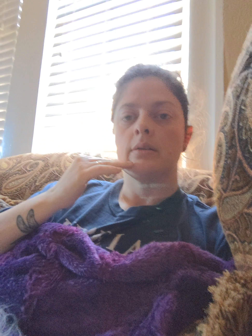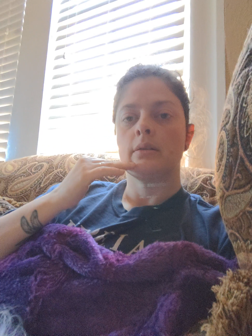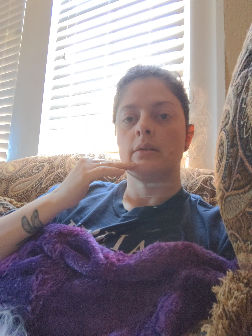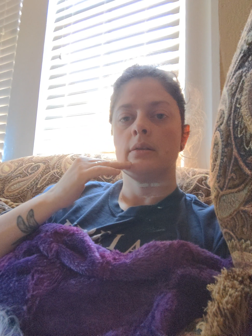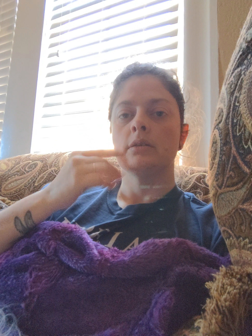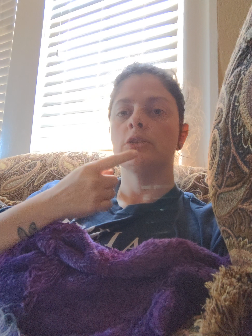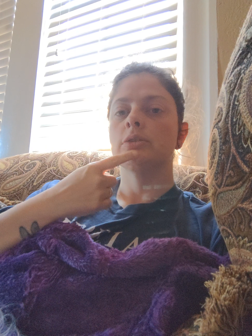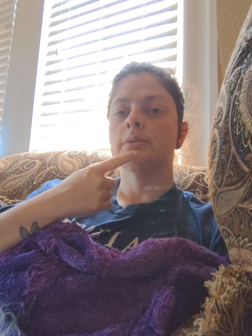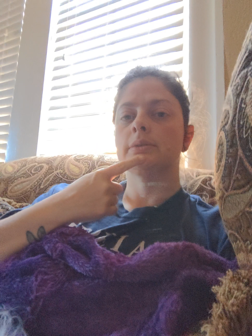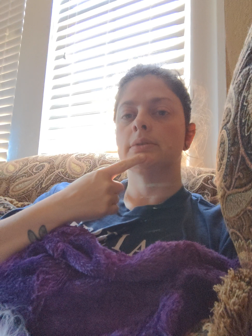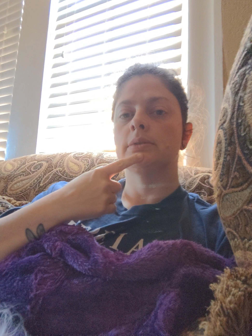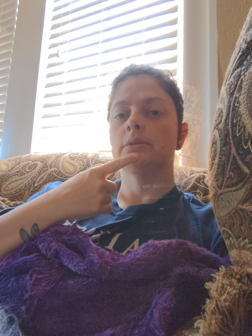chin